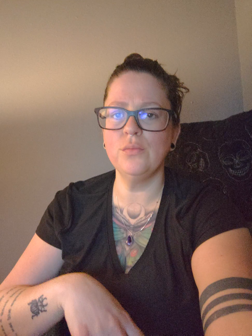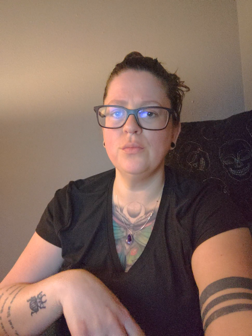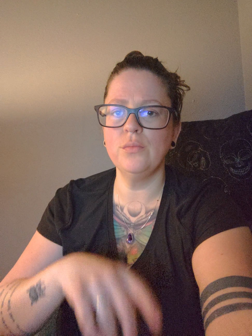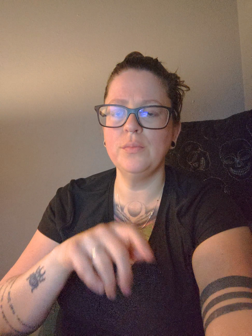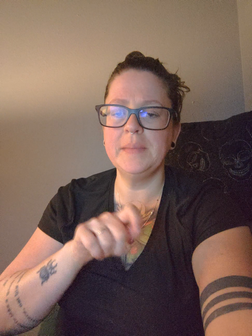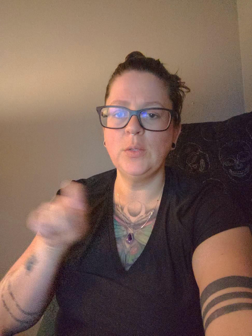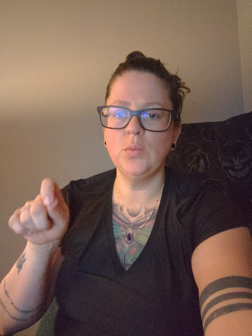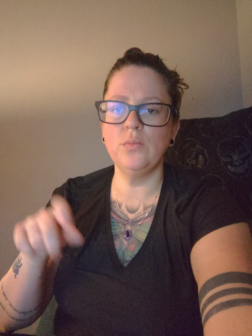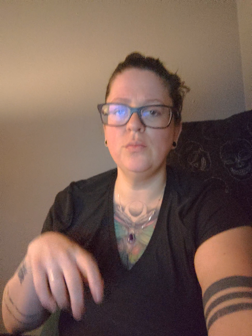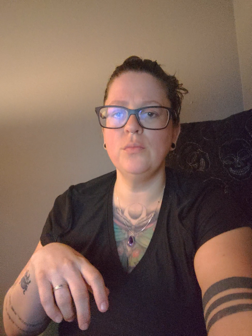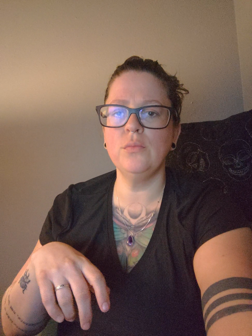pencil